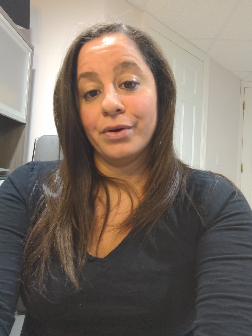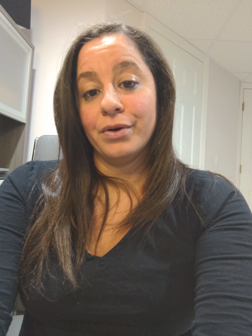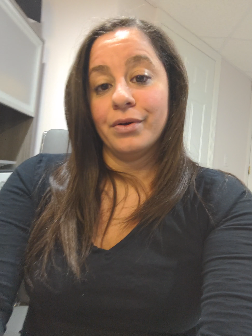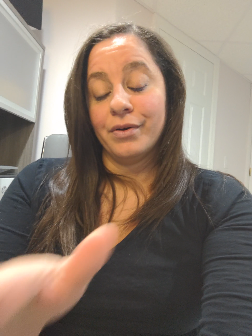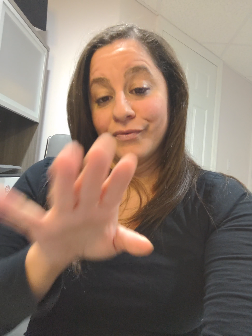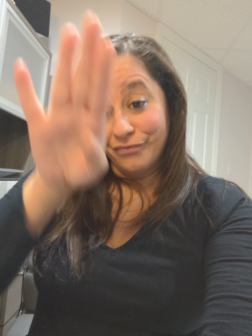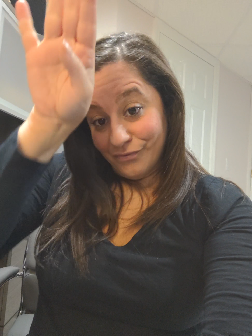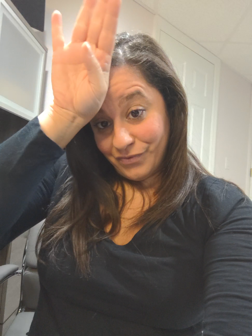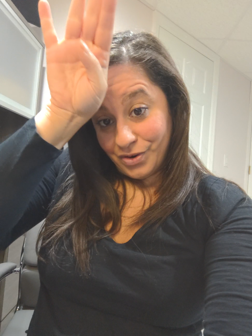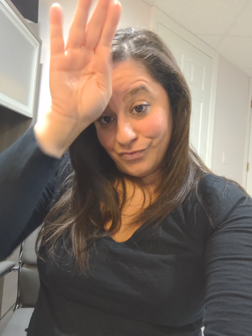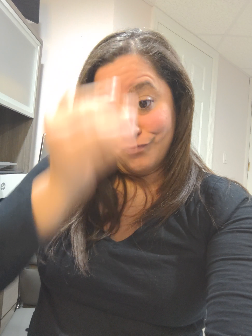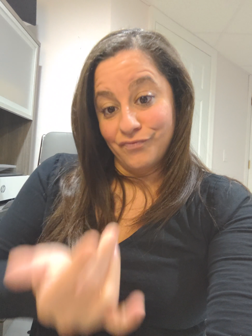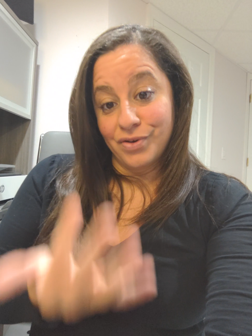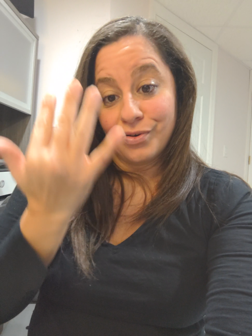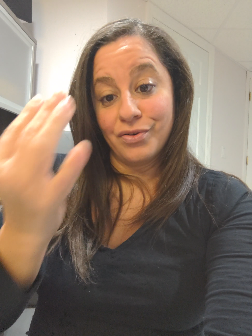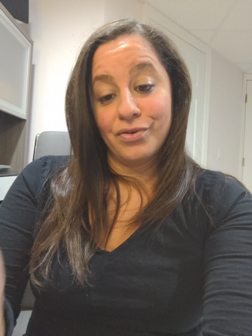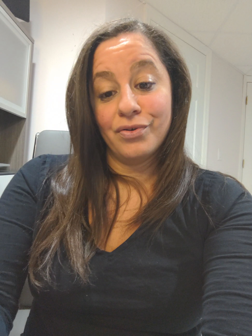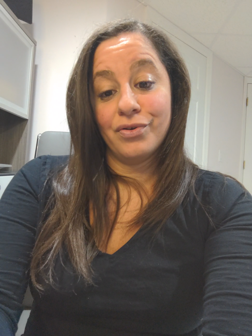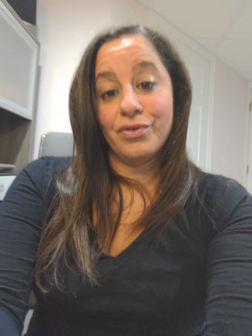fireman